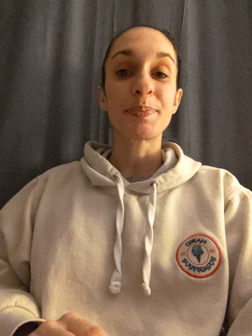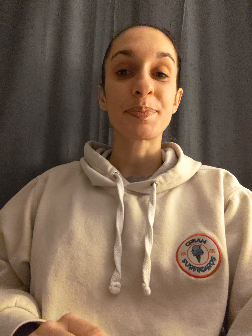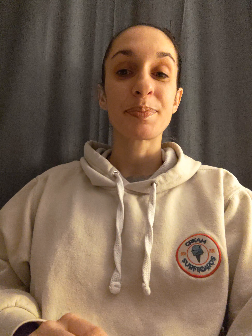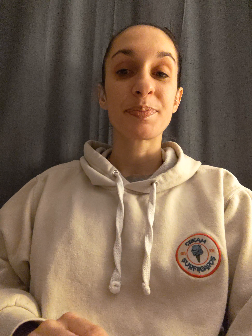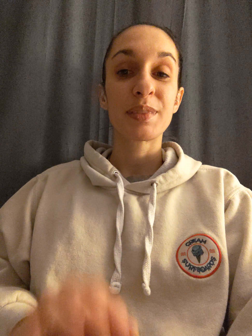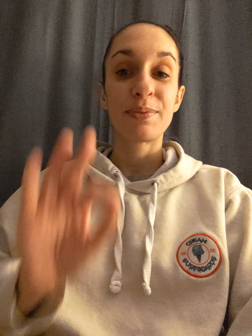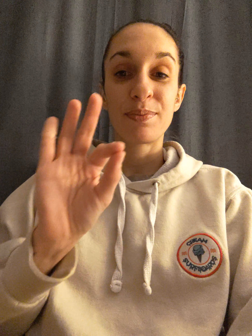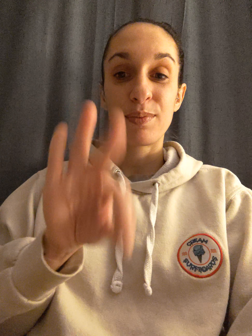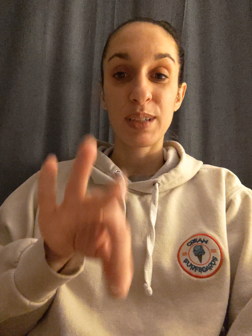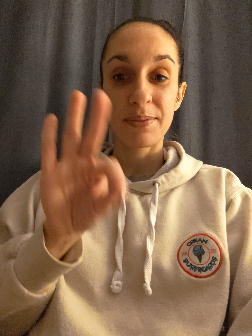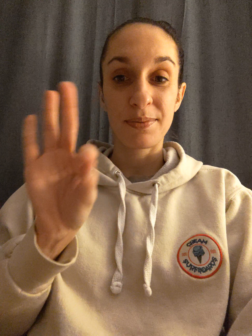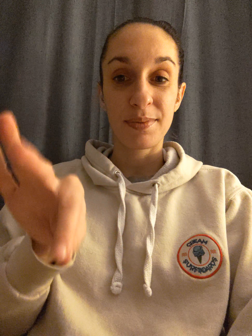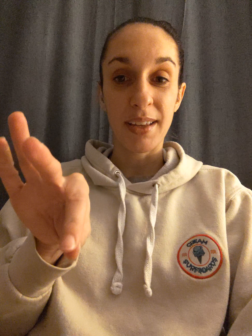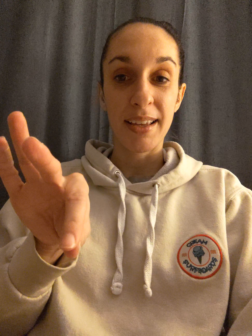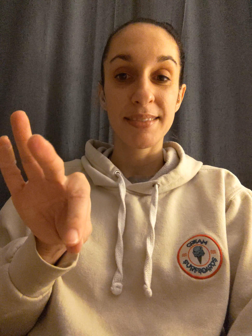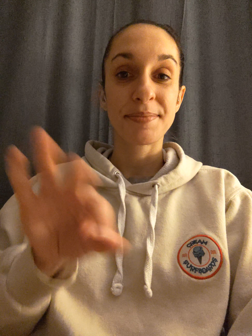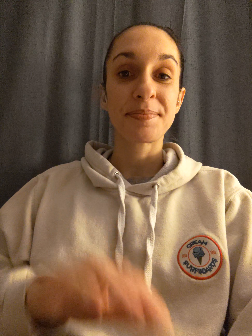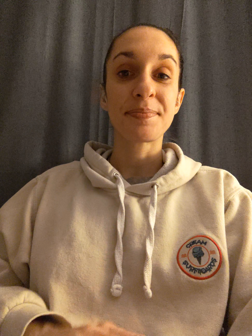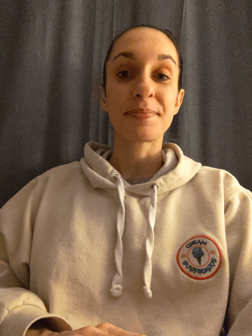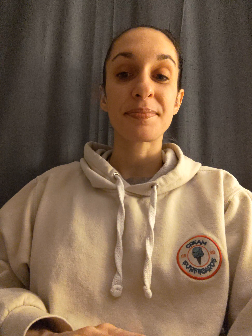french fries